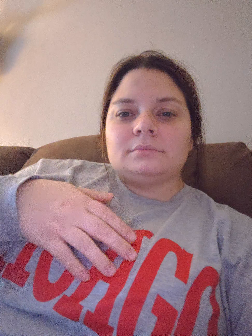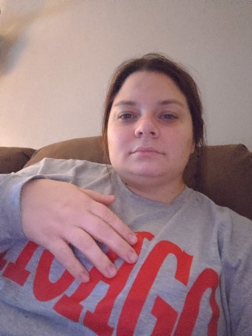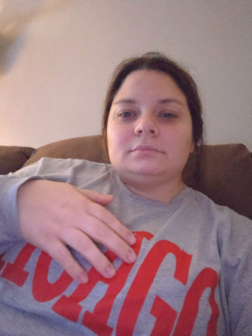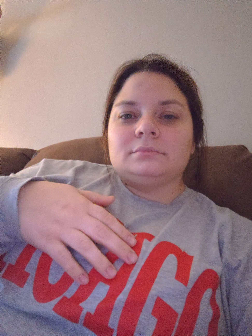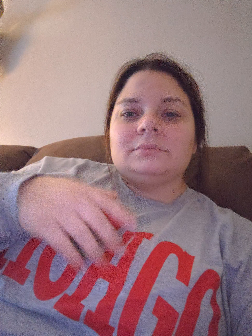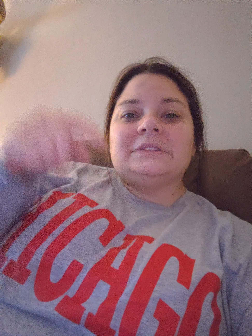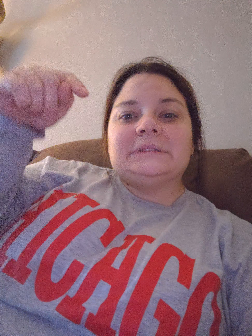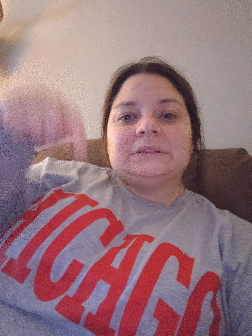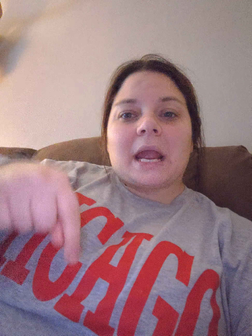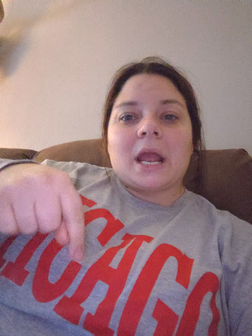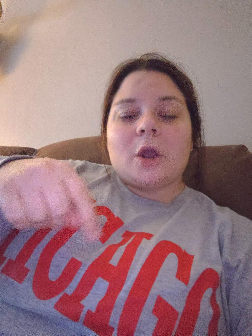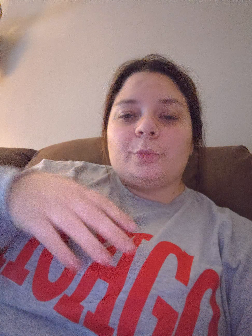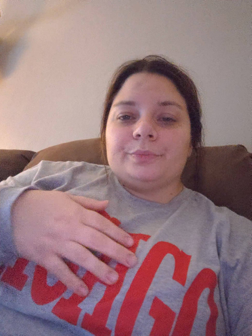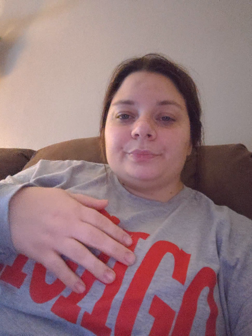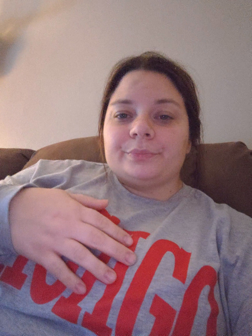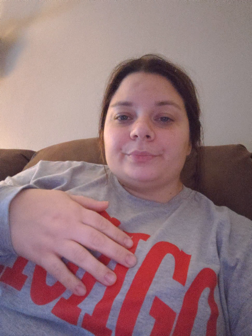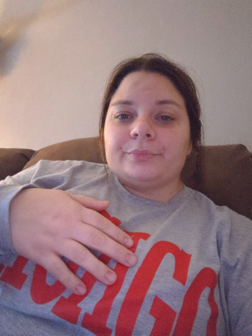down